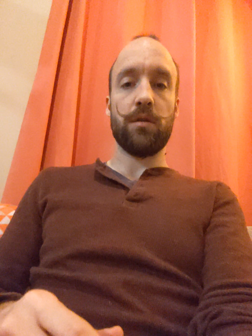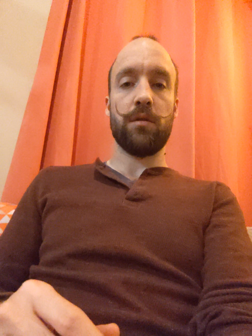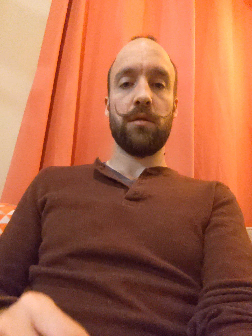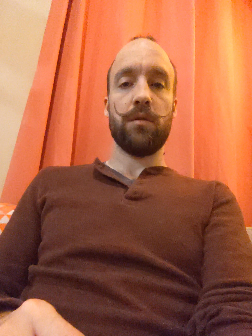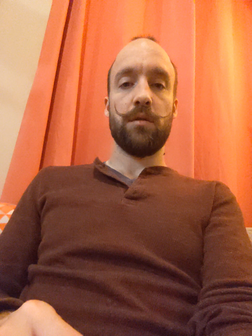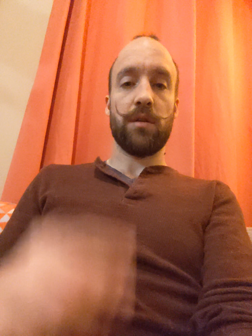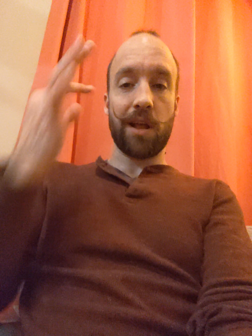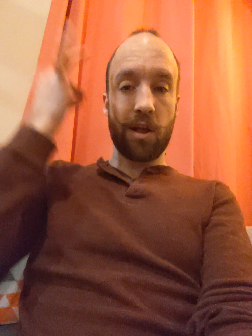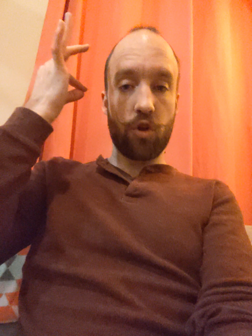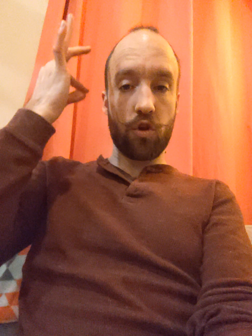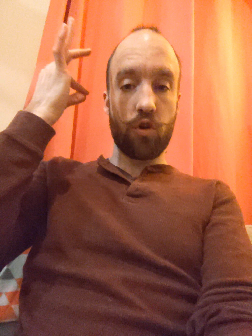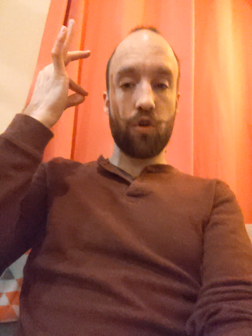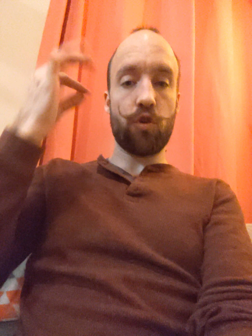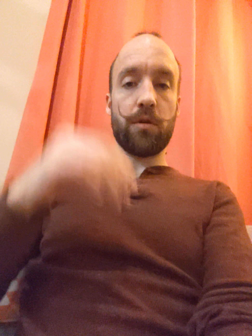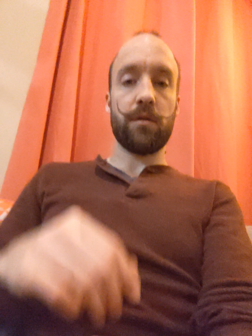hair